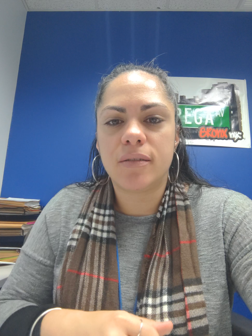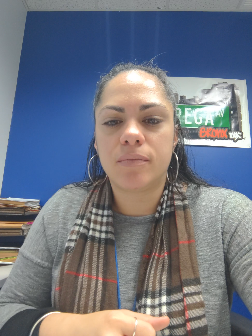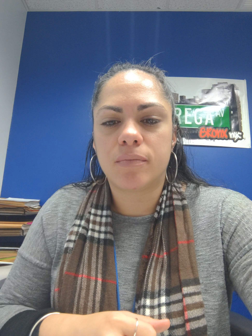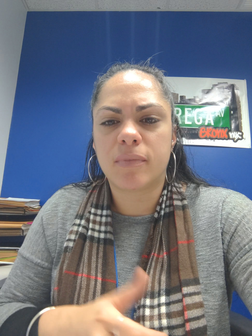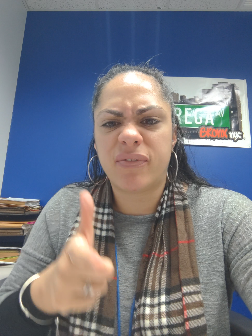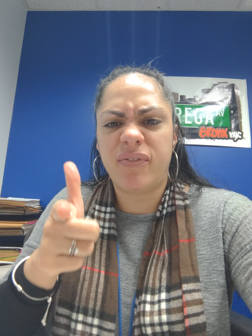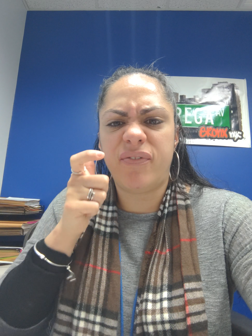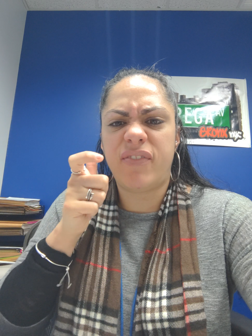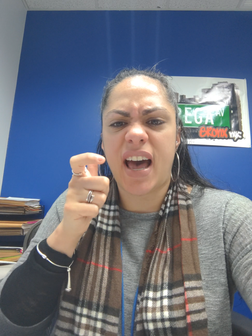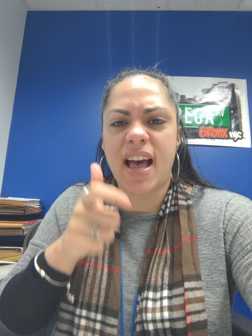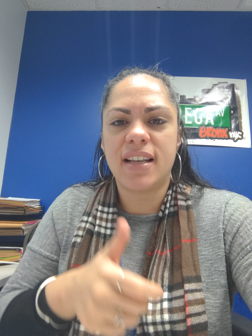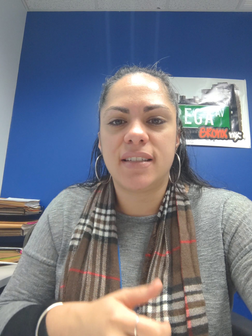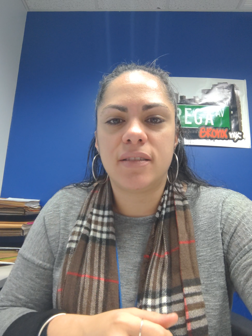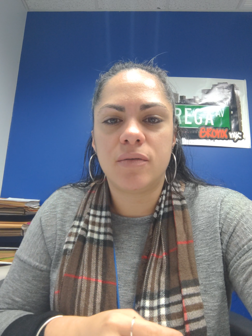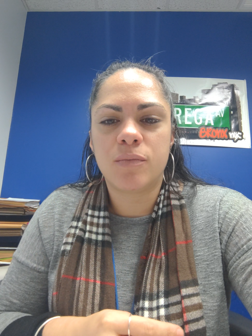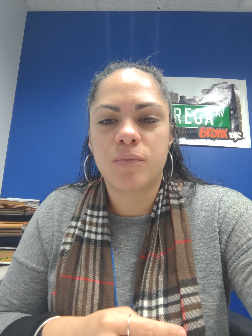fast